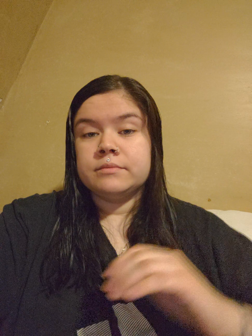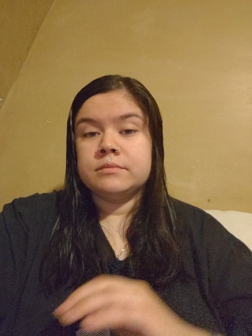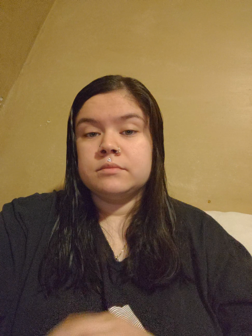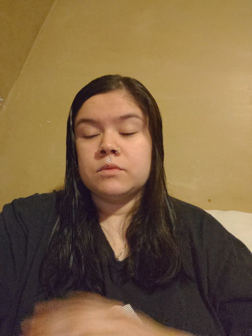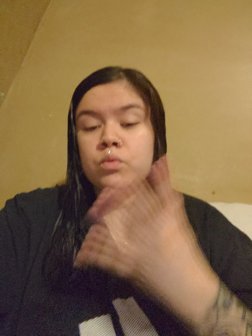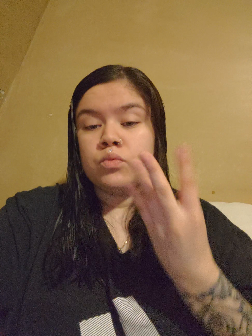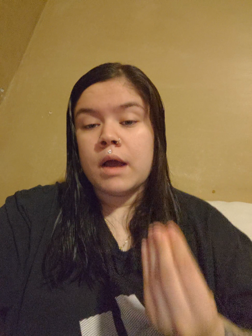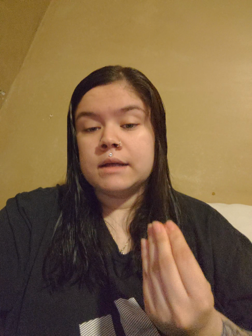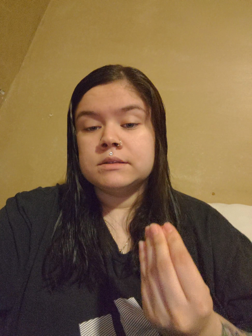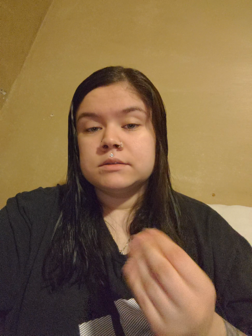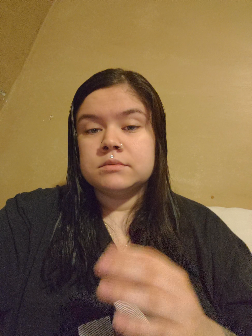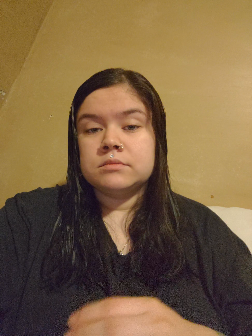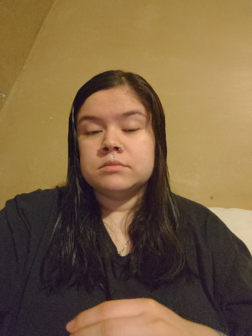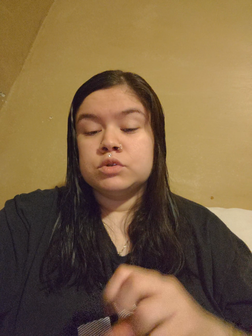wet